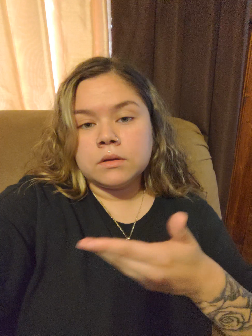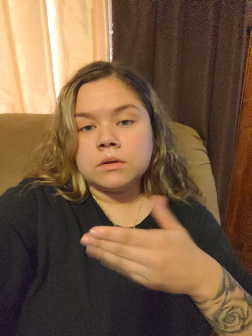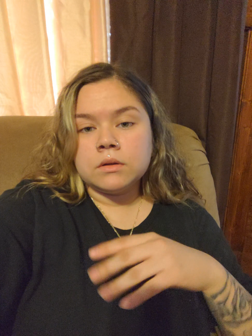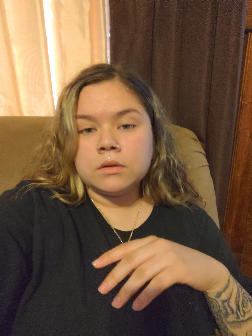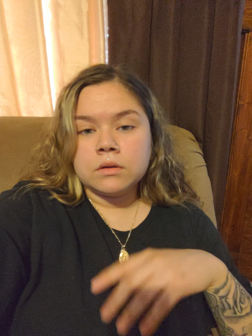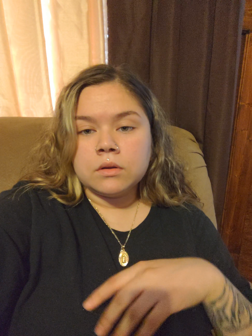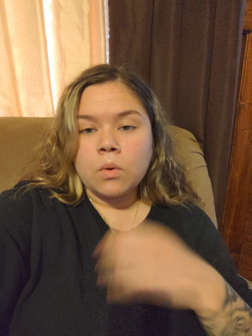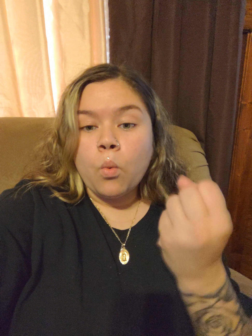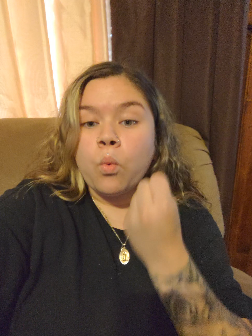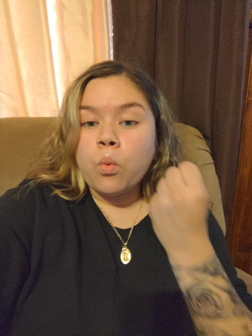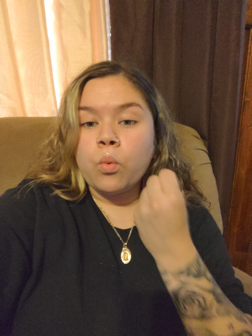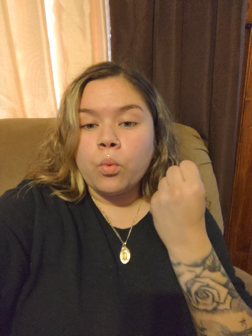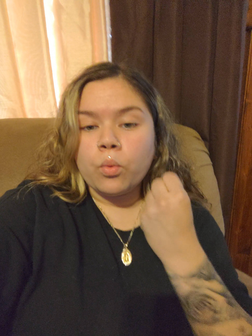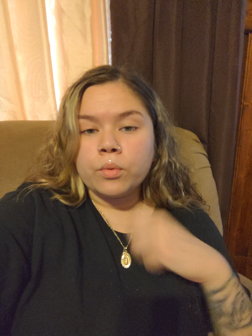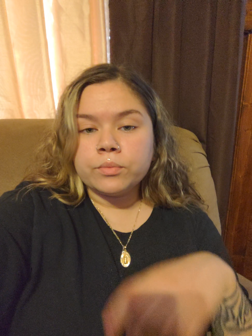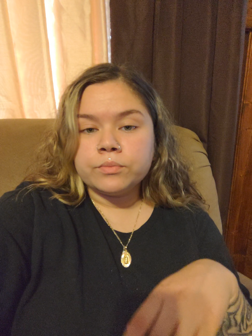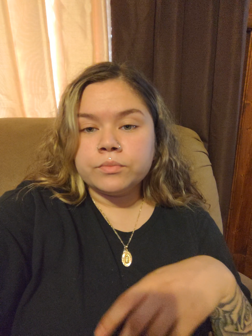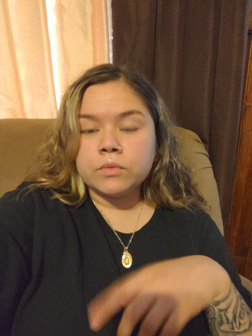hold